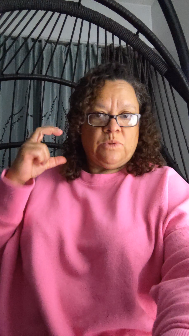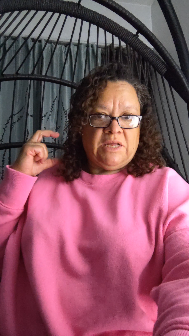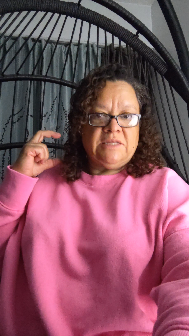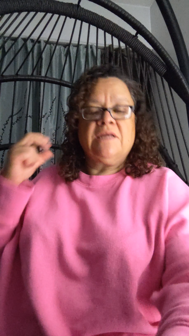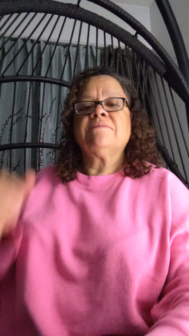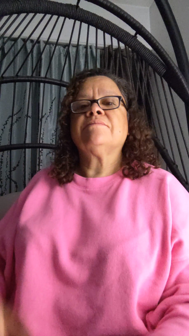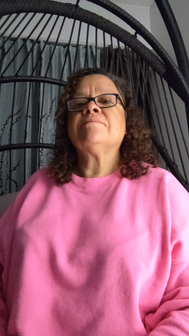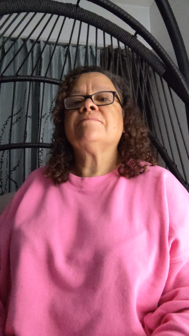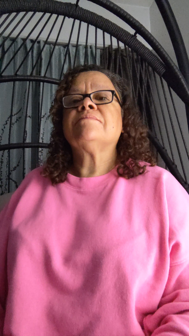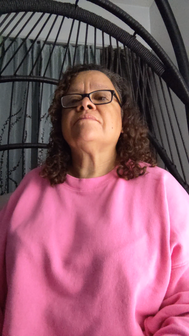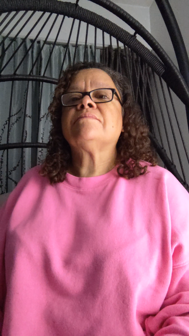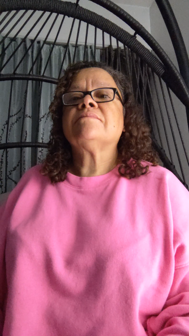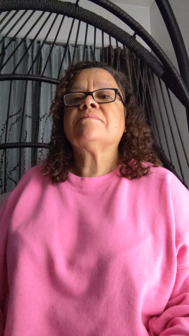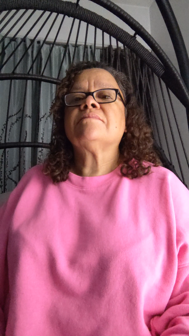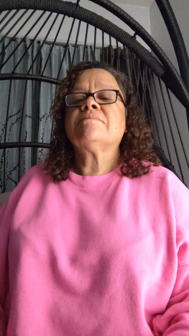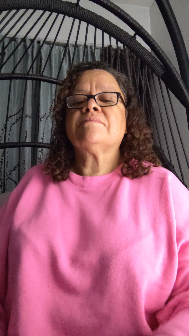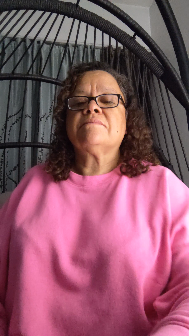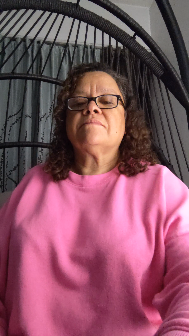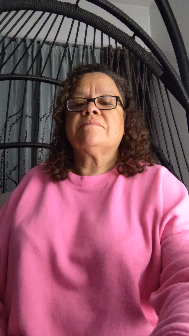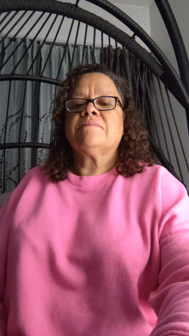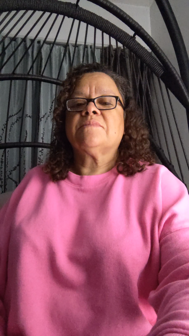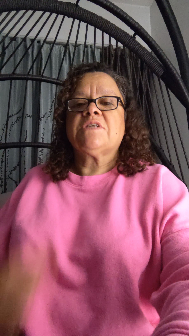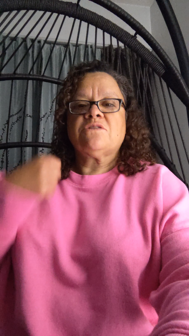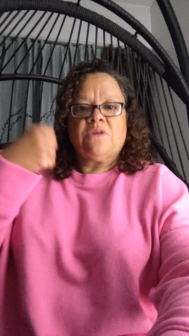drive